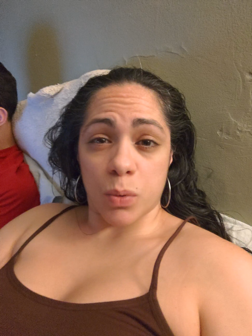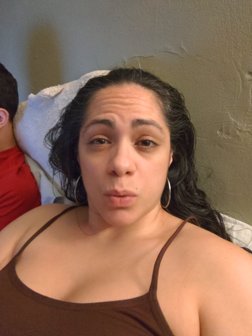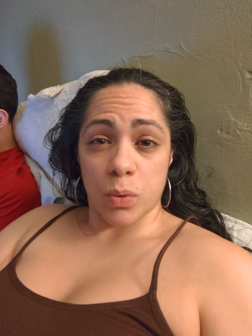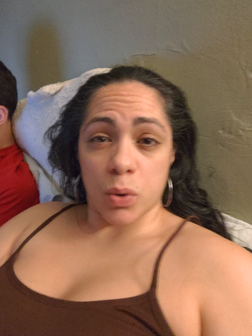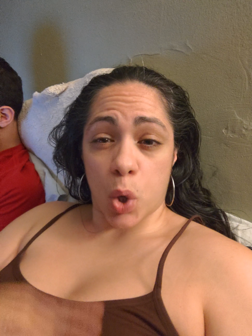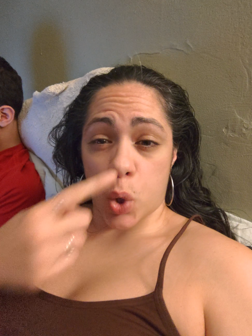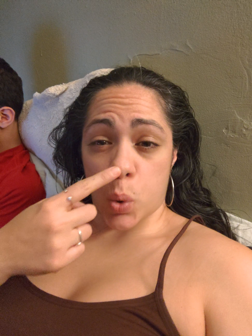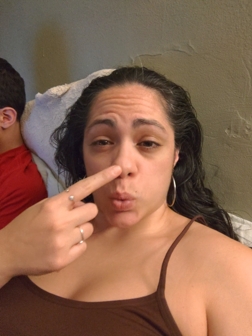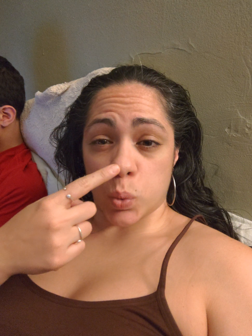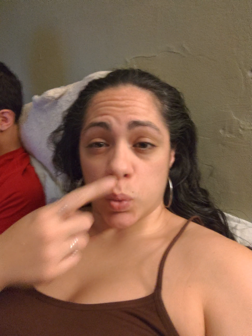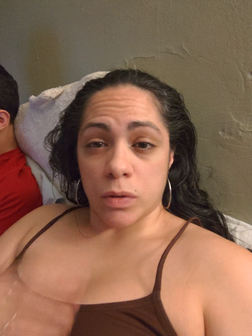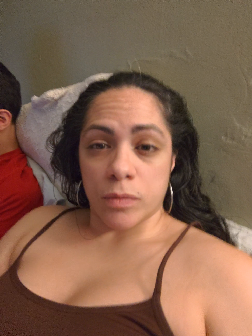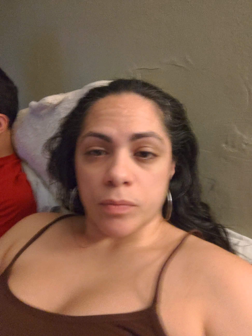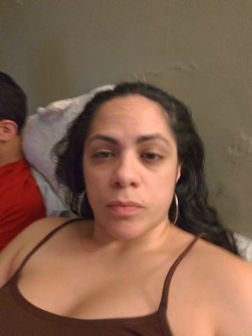nose